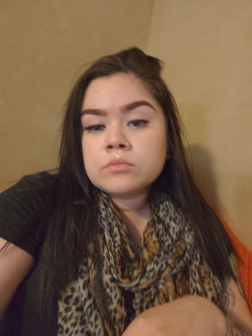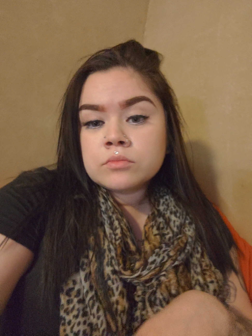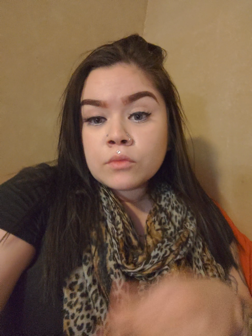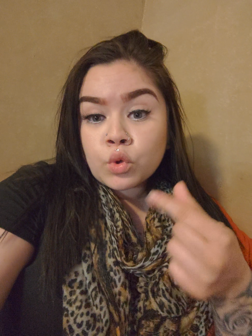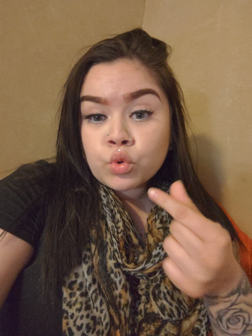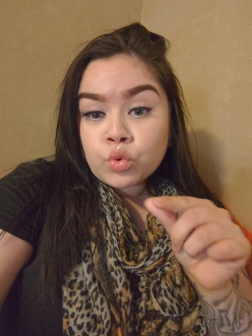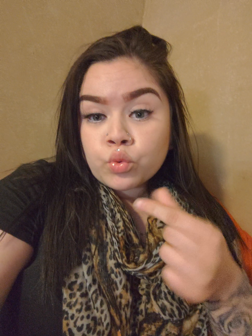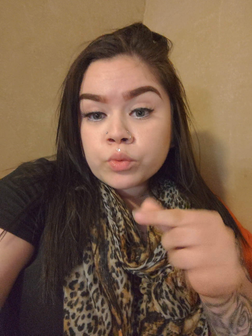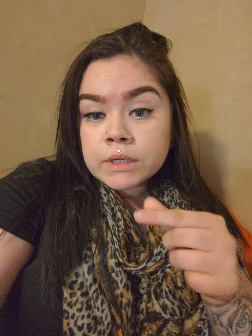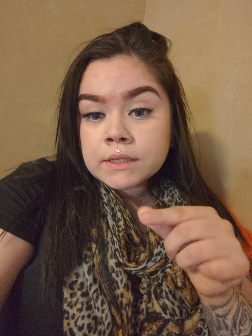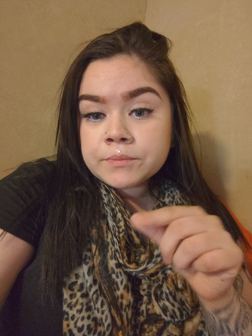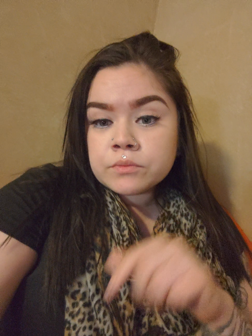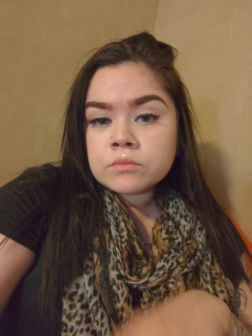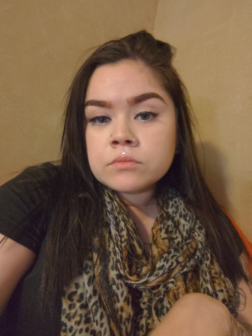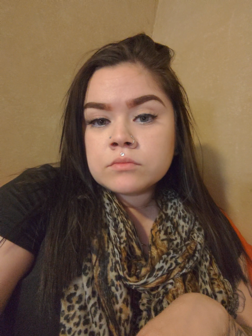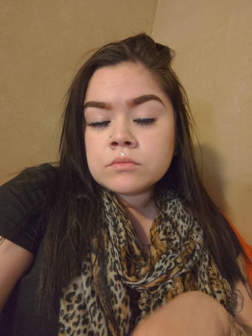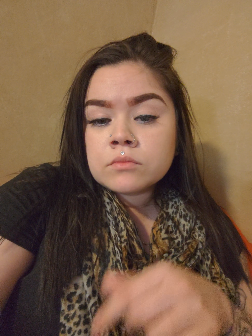green